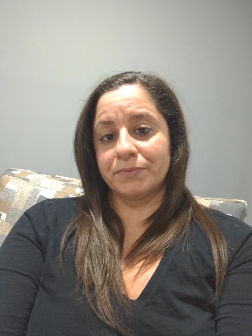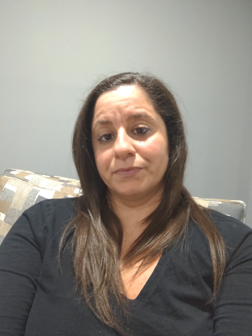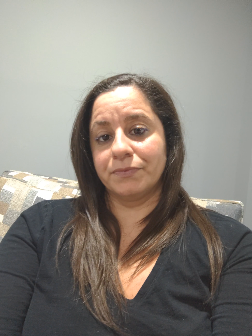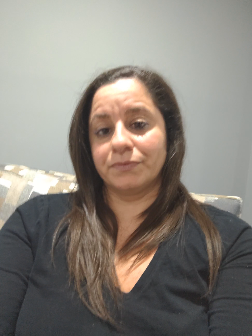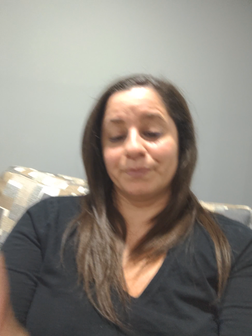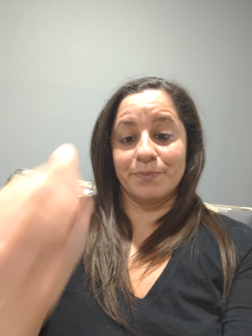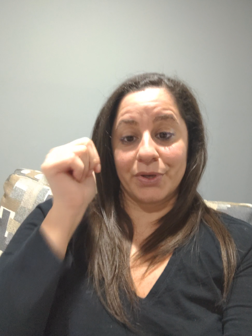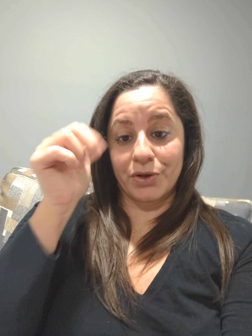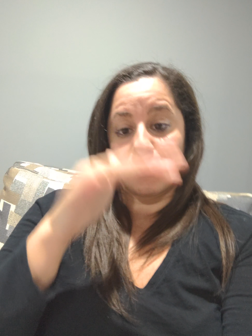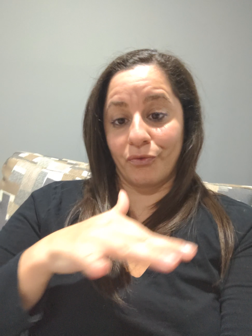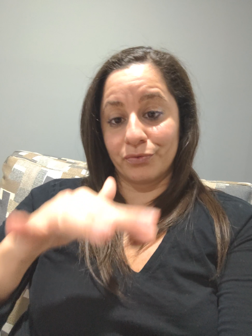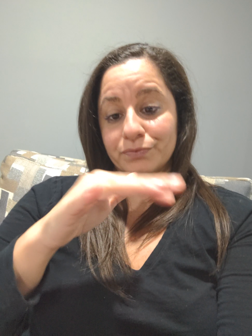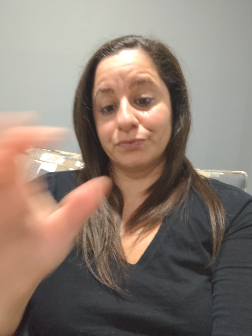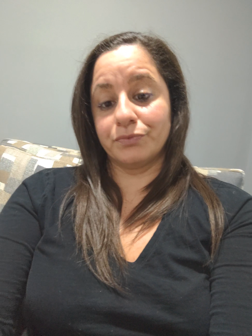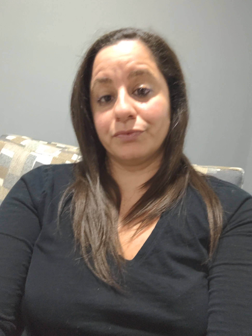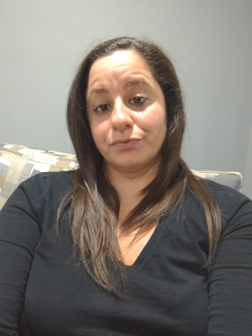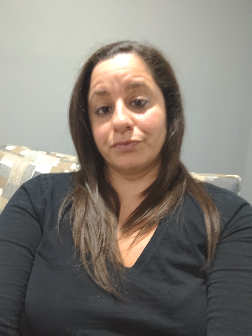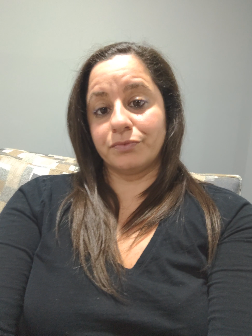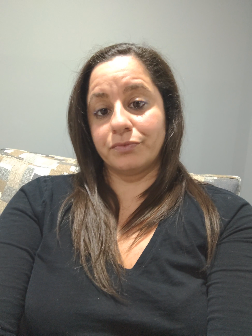backyard